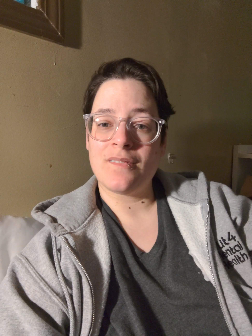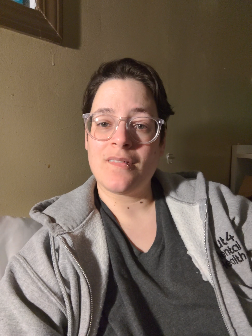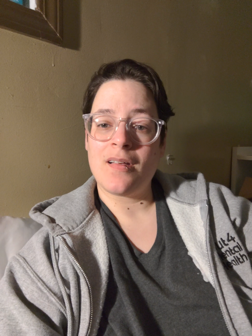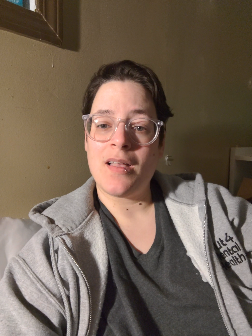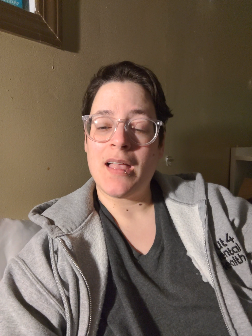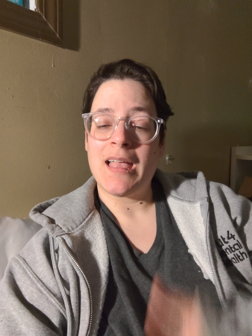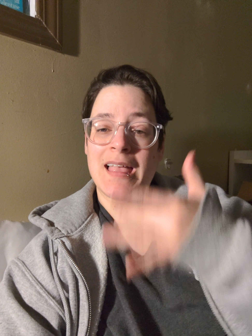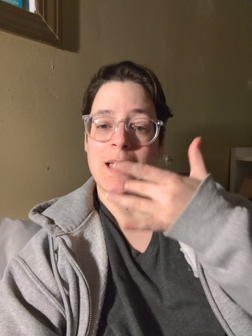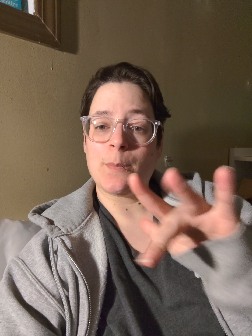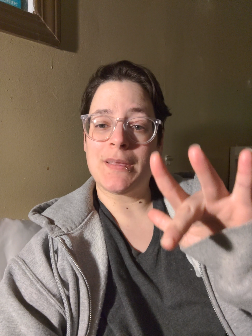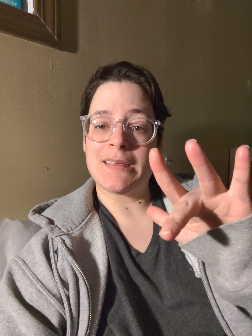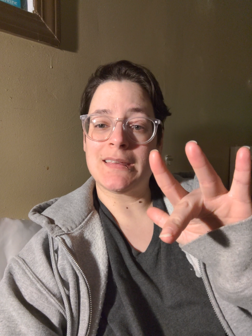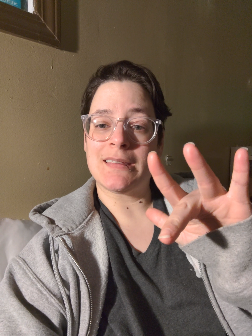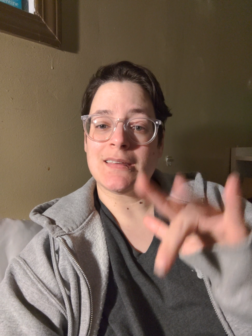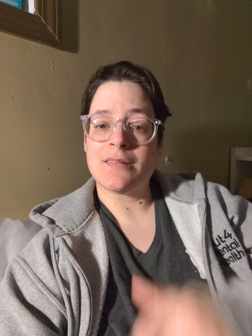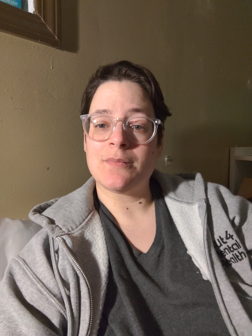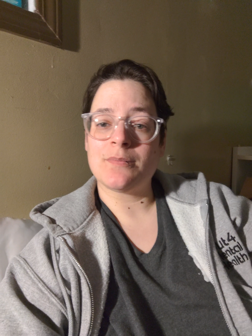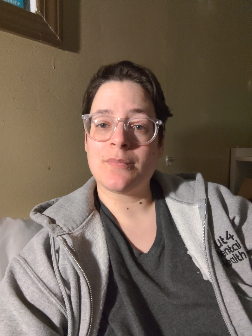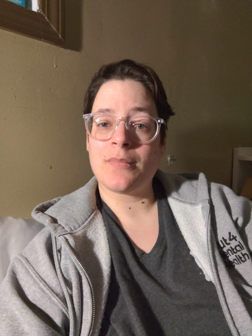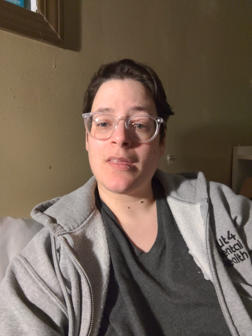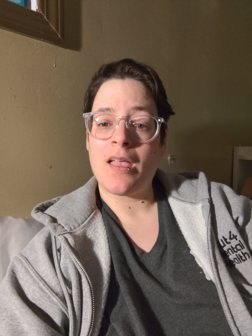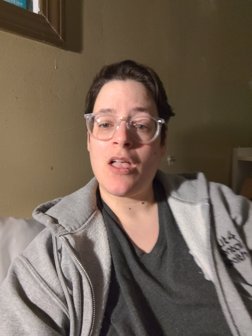empty